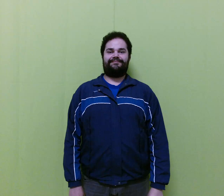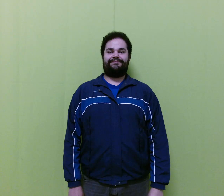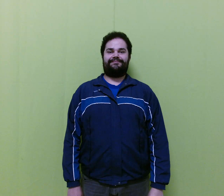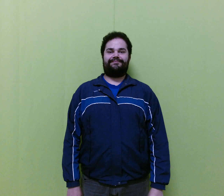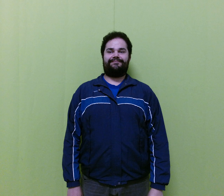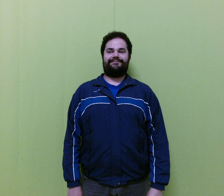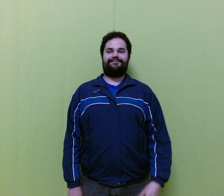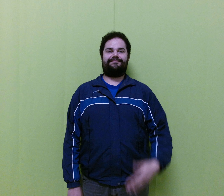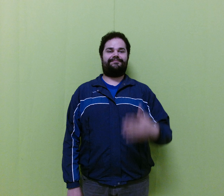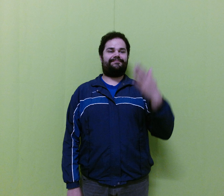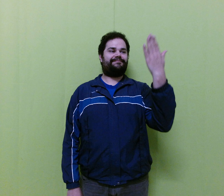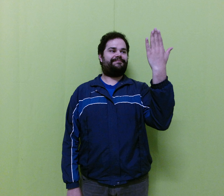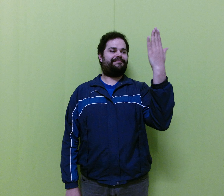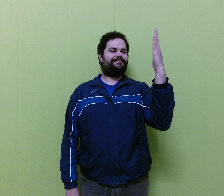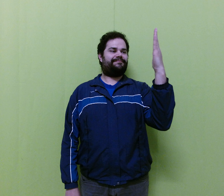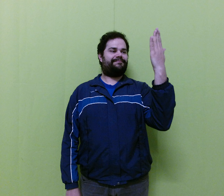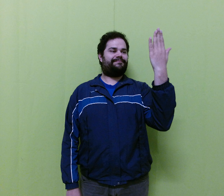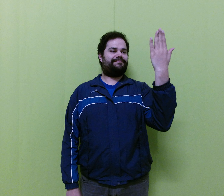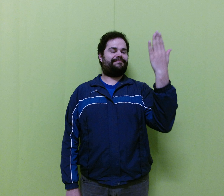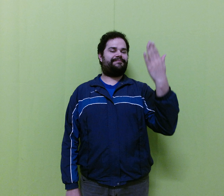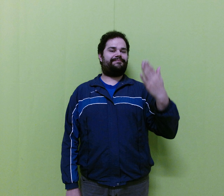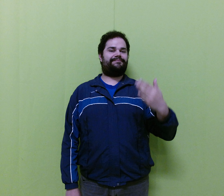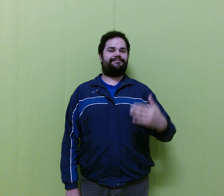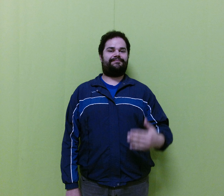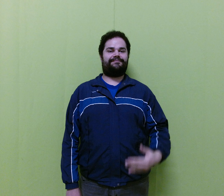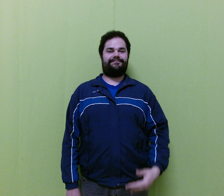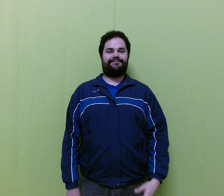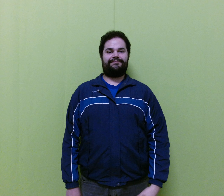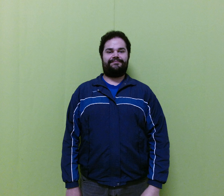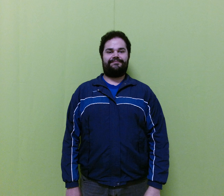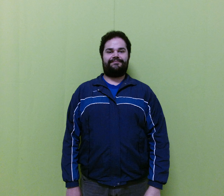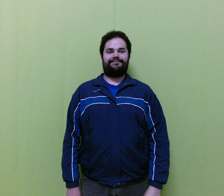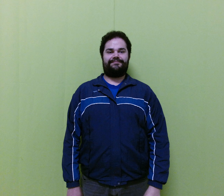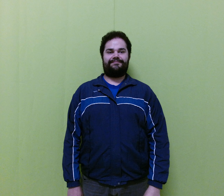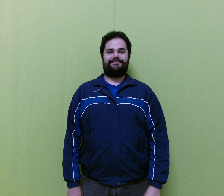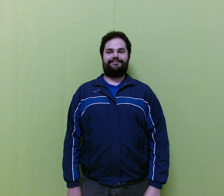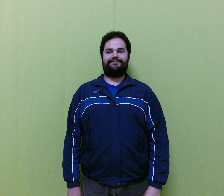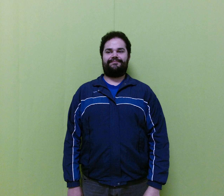espelho